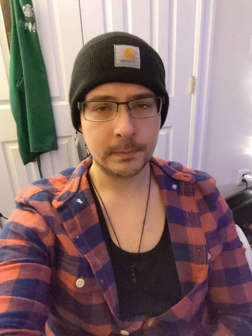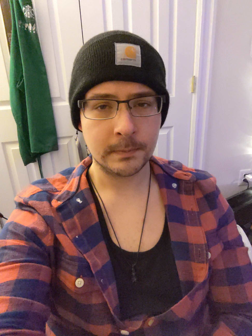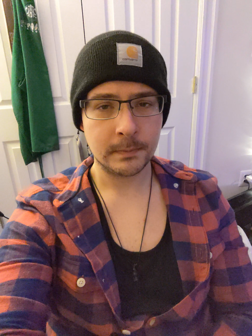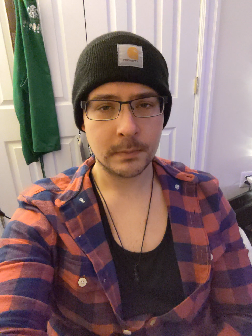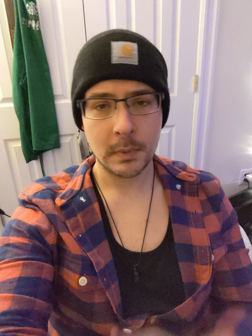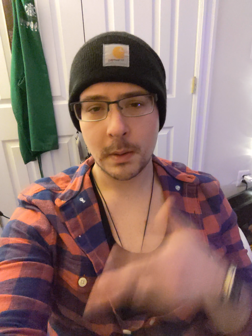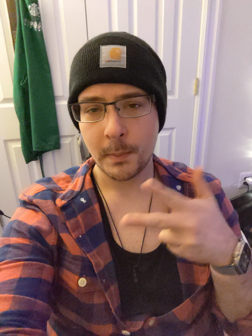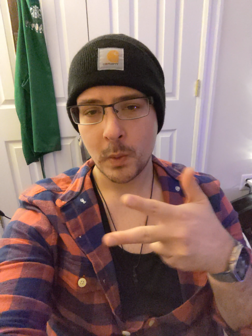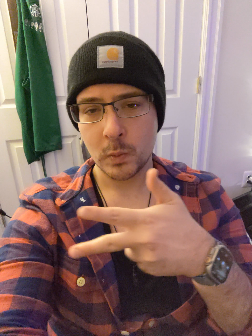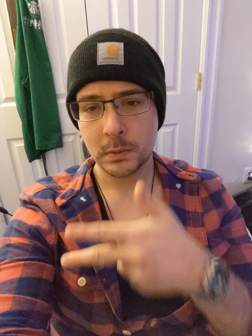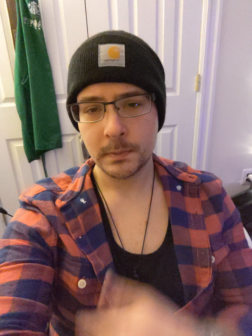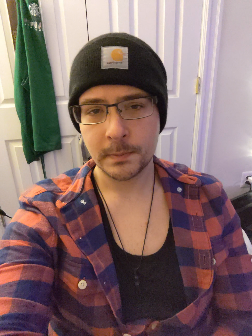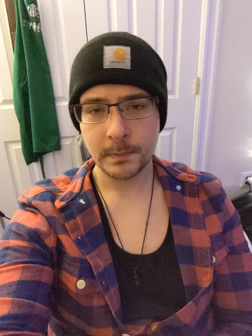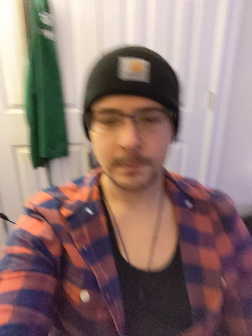boat